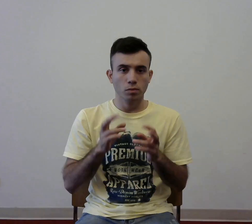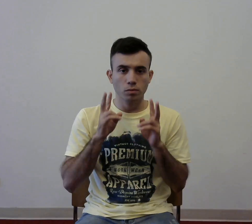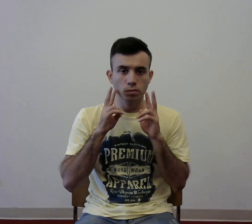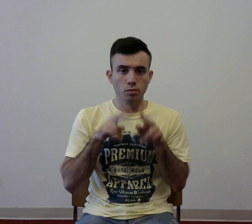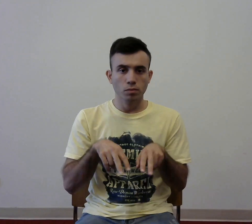bilmir